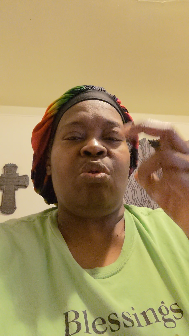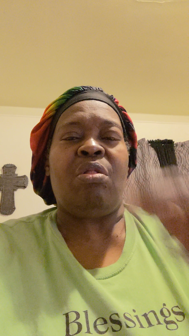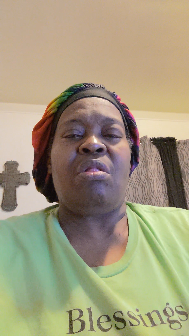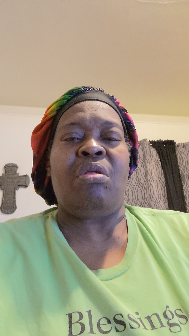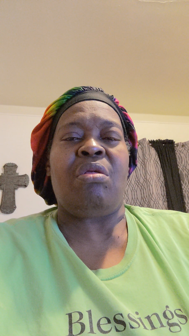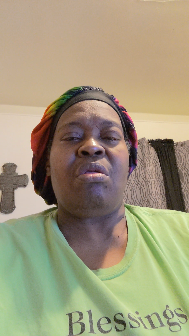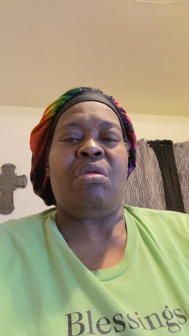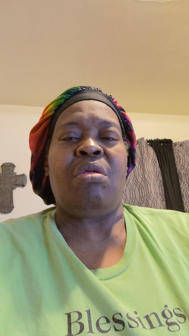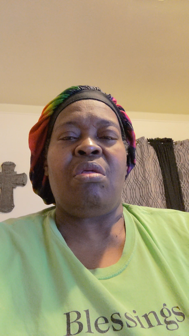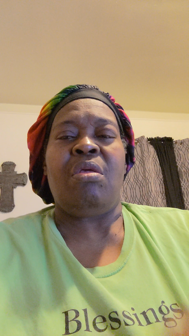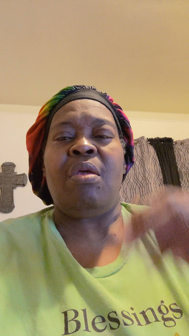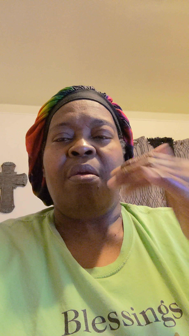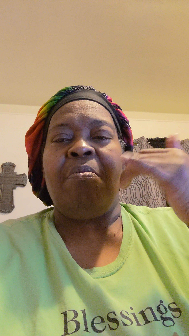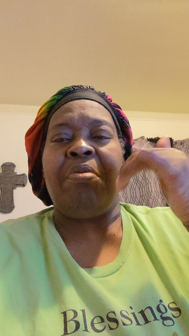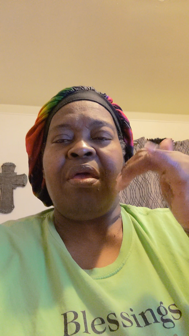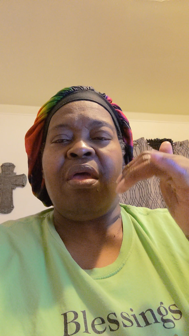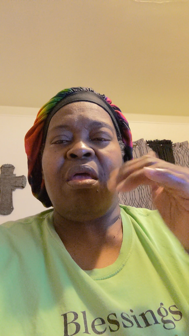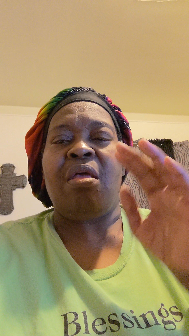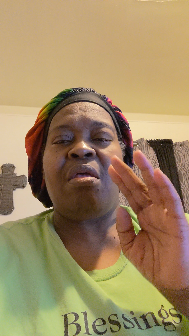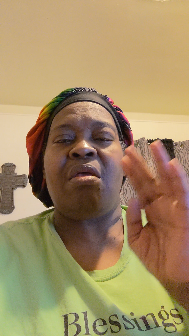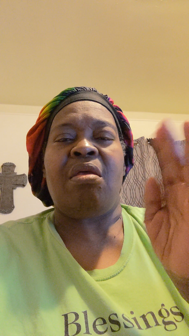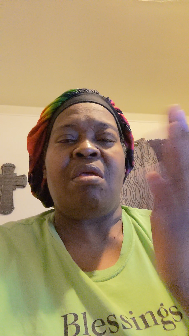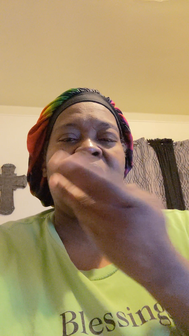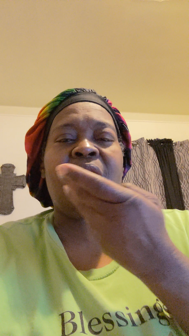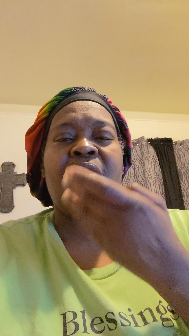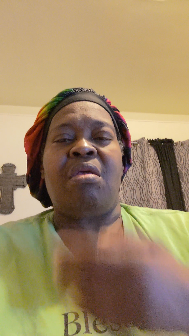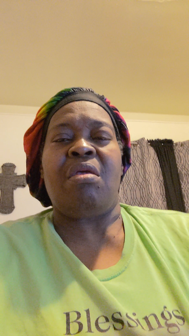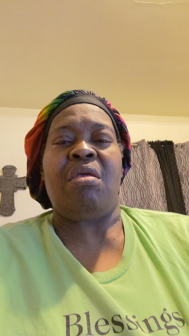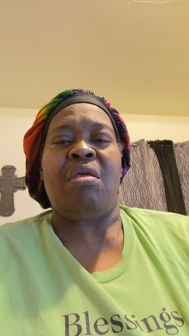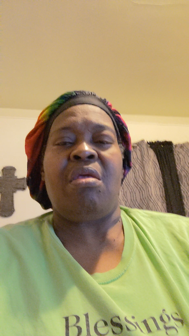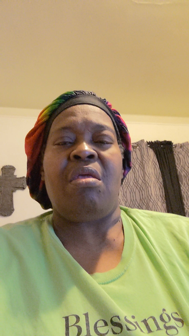playpen